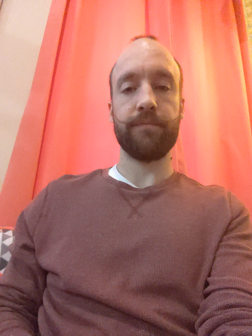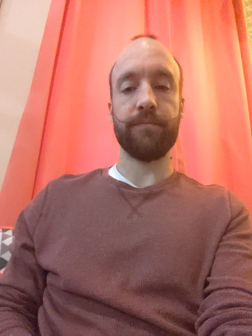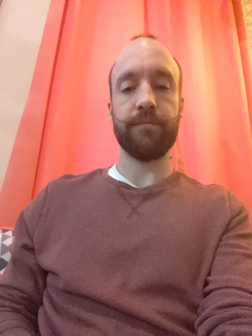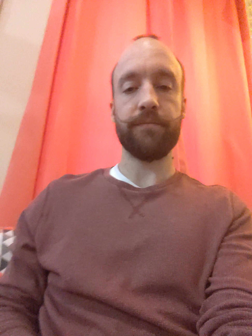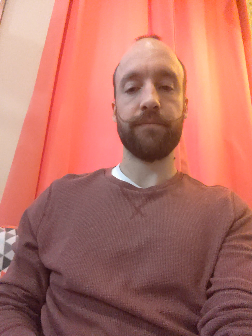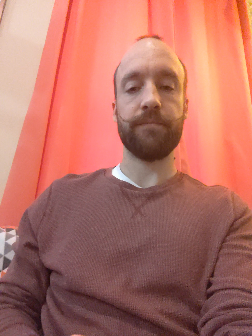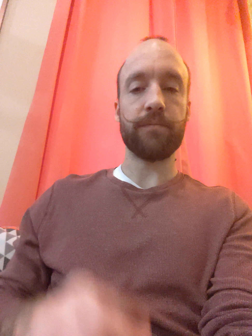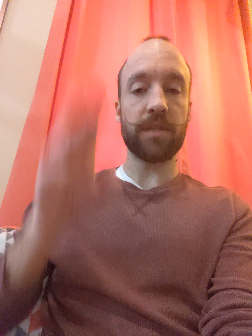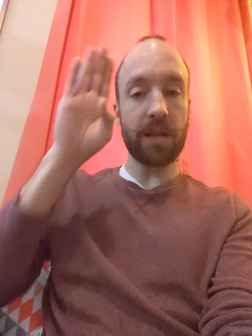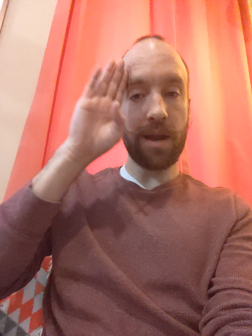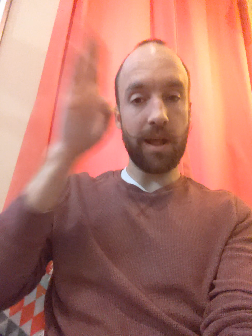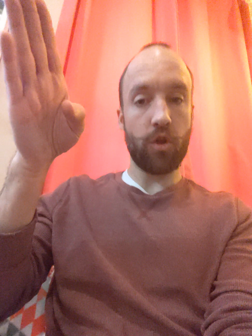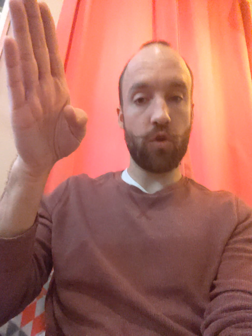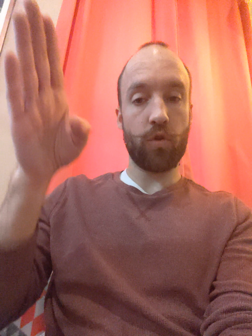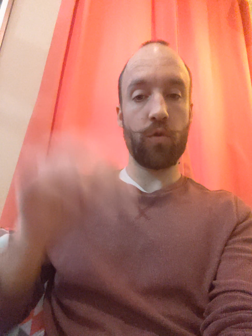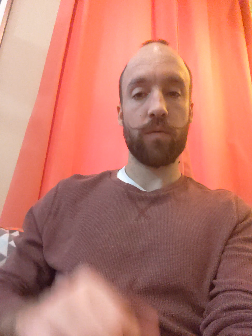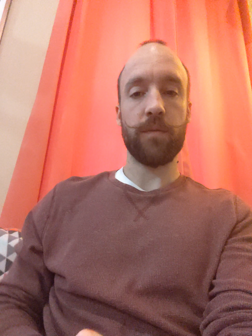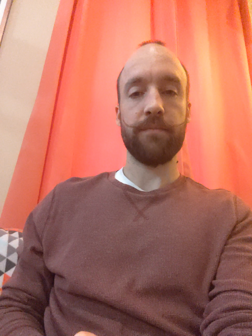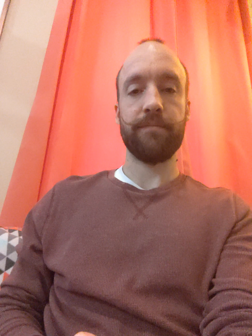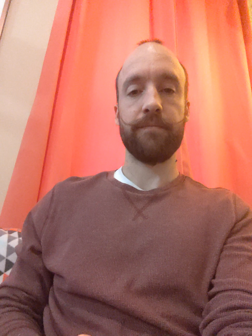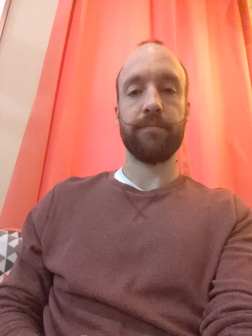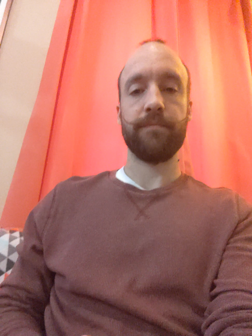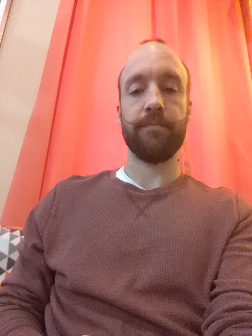hello